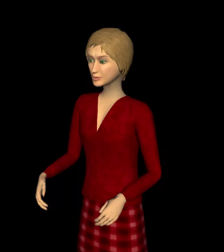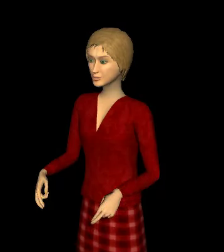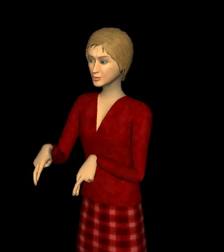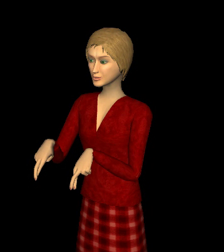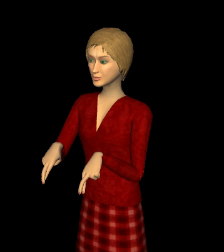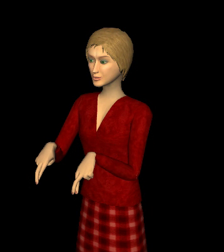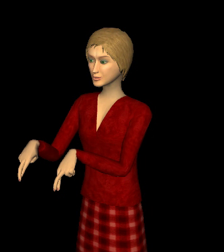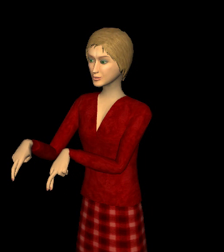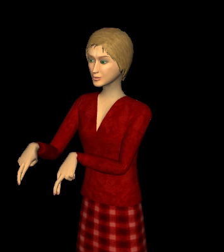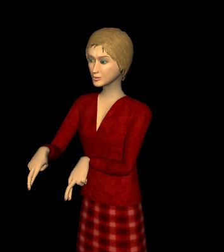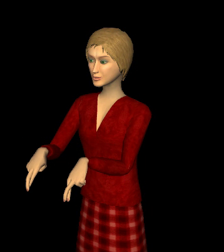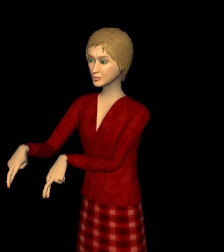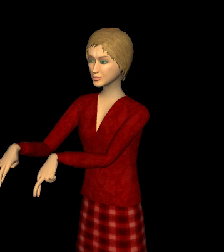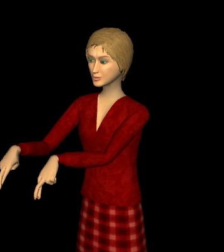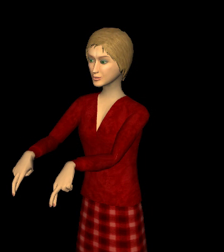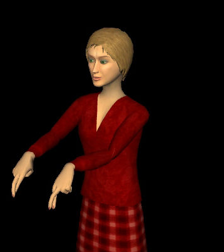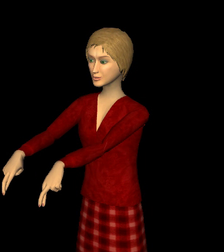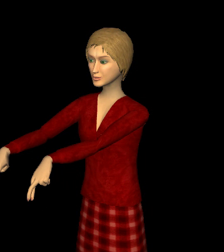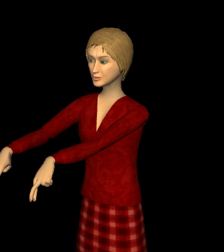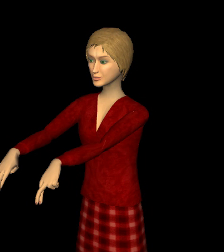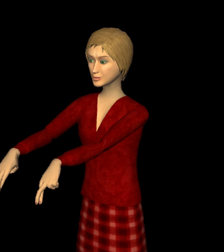نهر